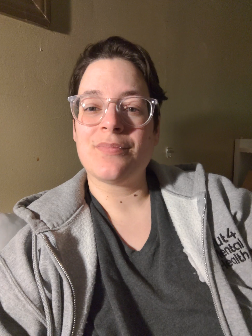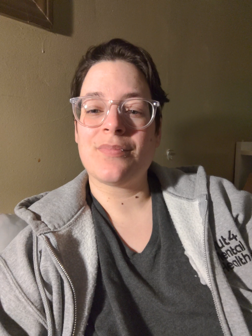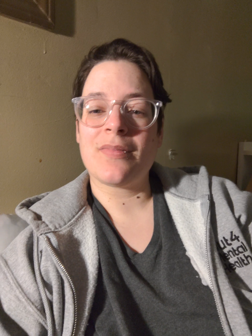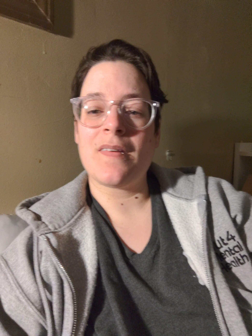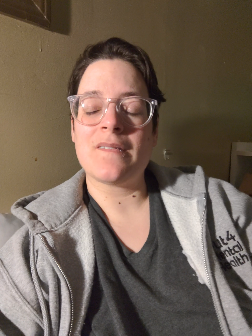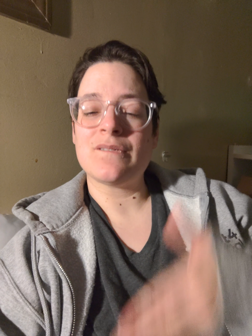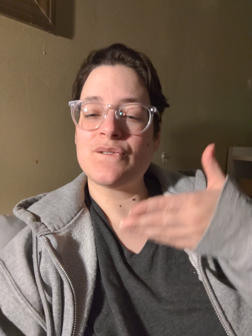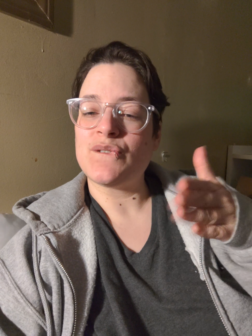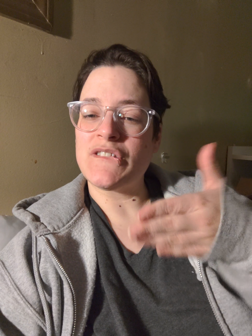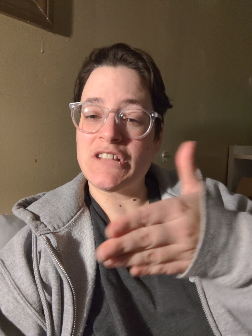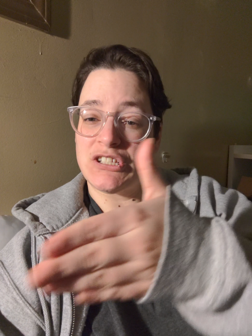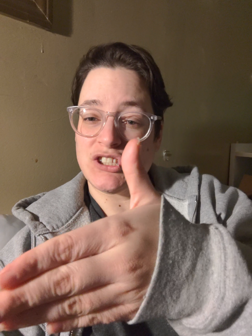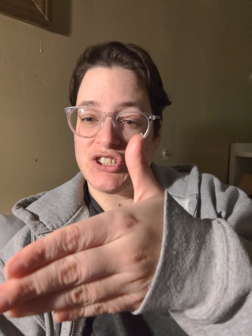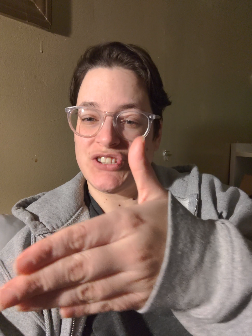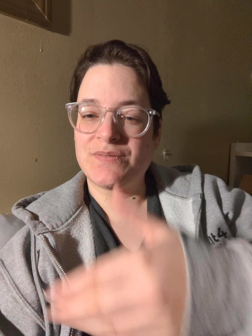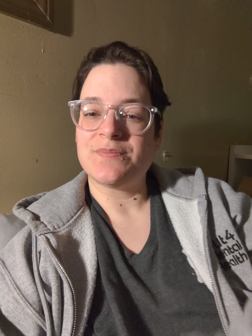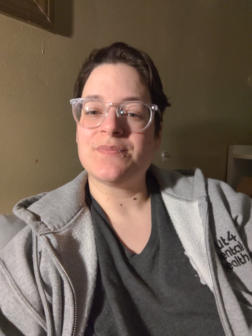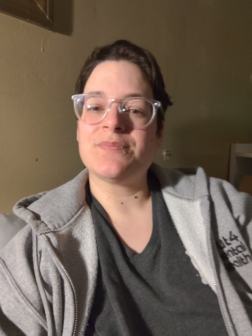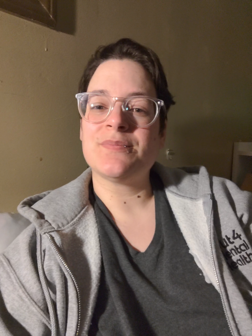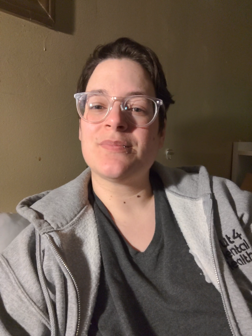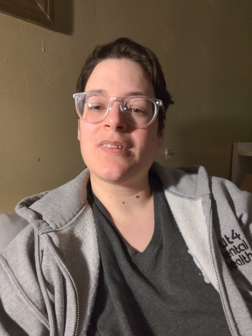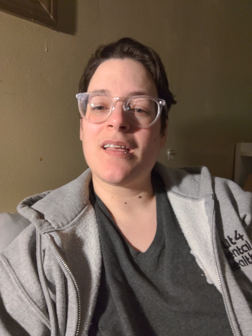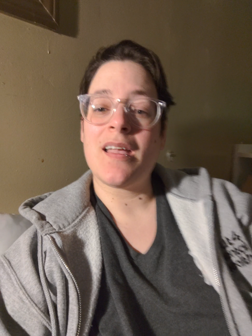fish